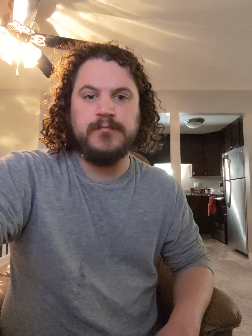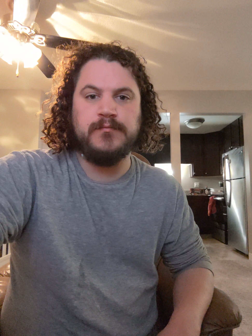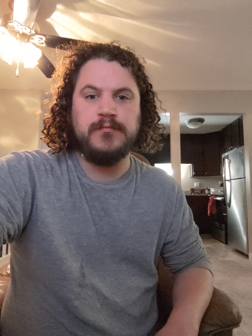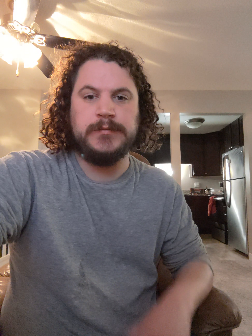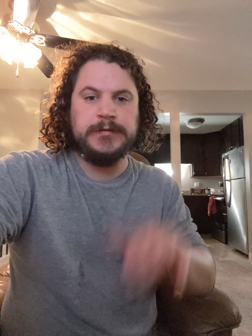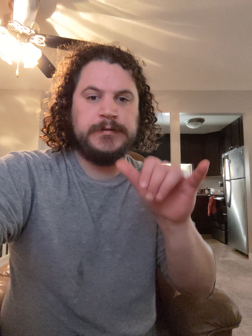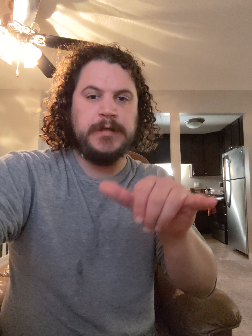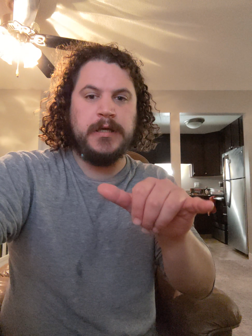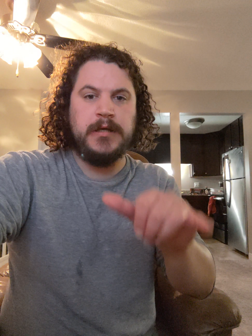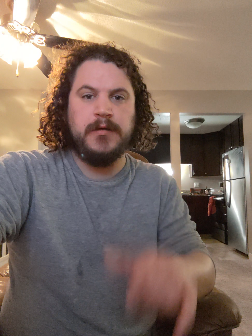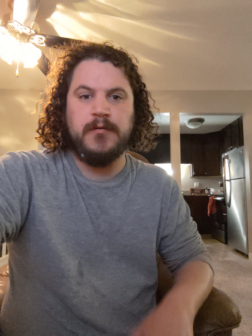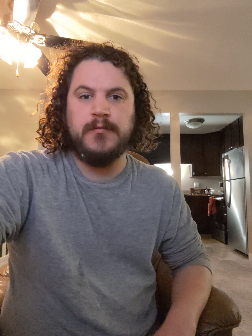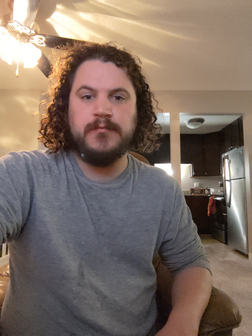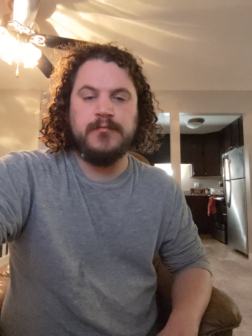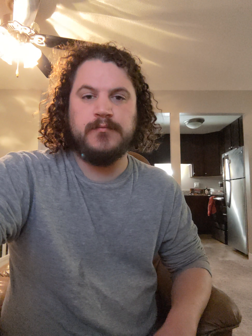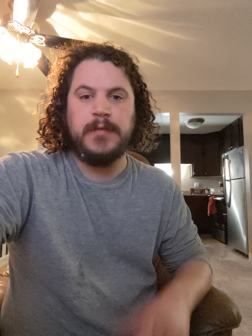stay